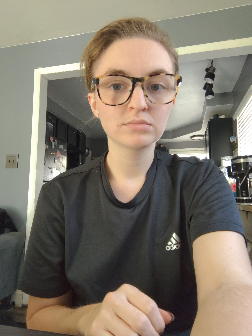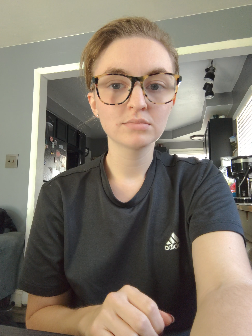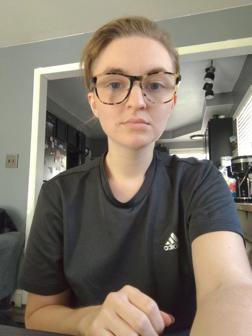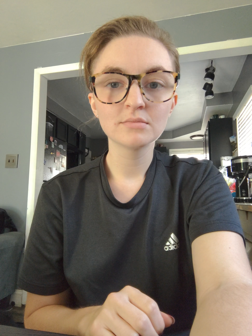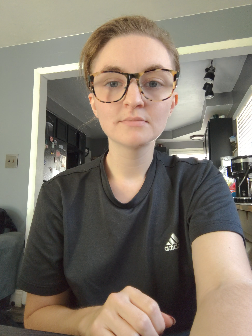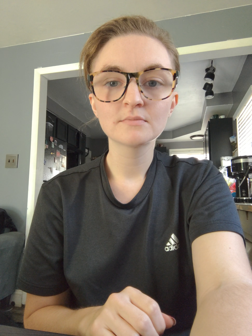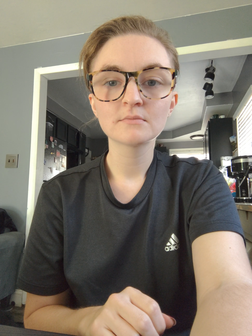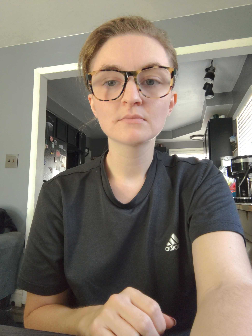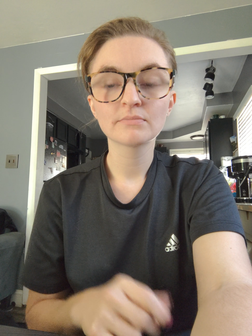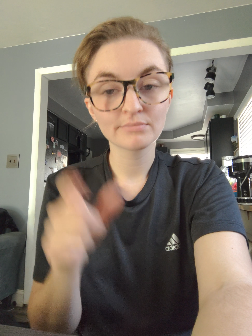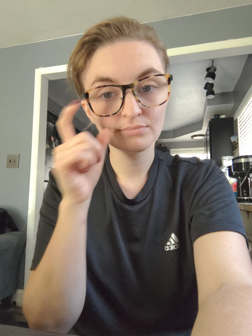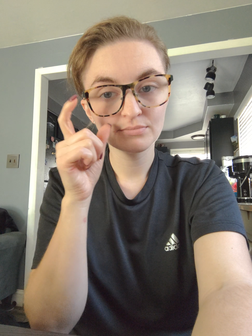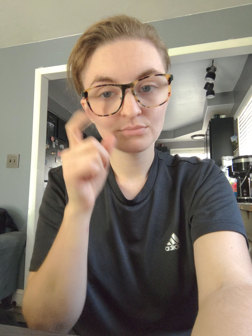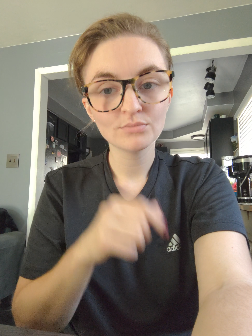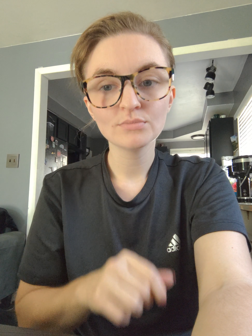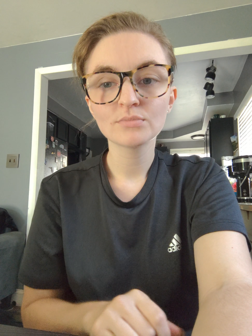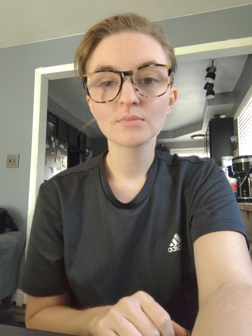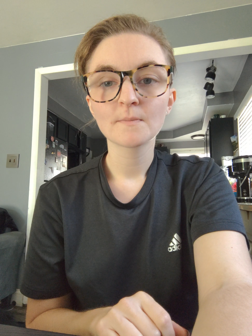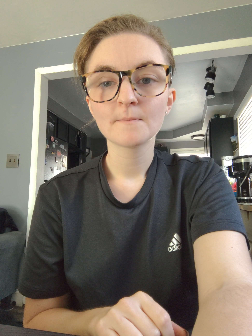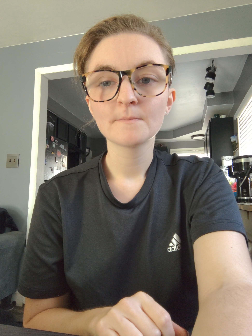glasses